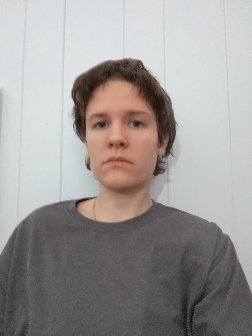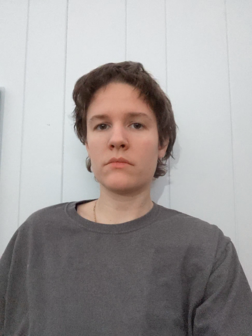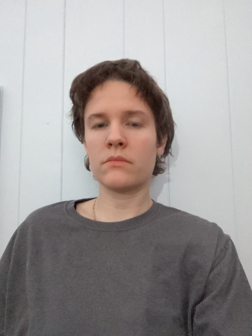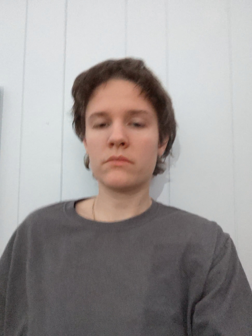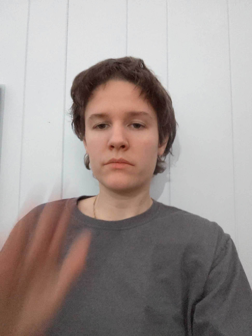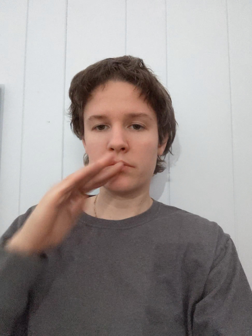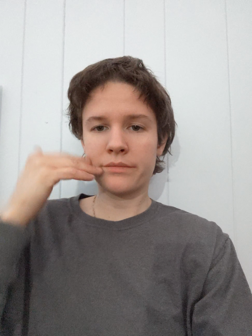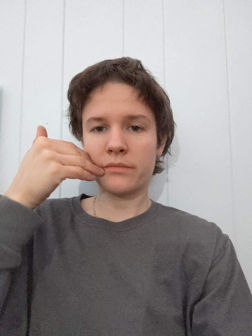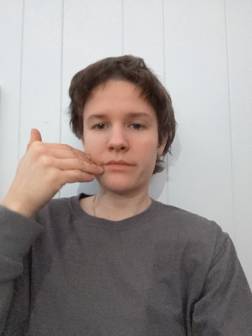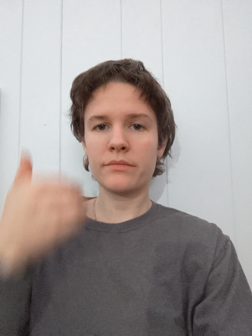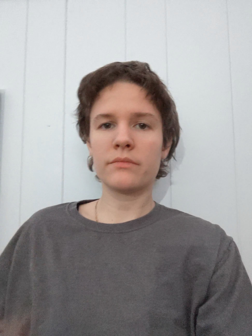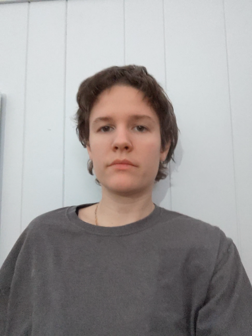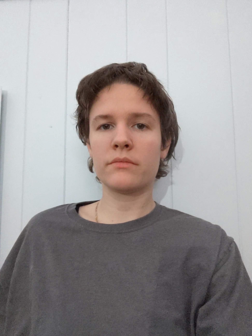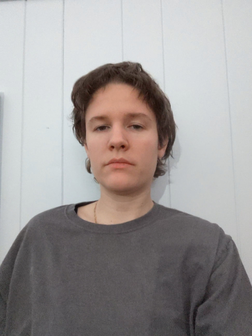smile